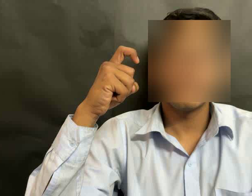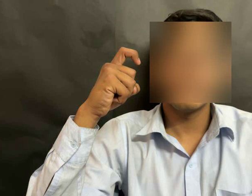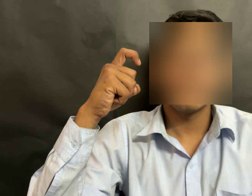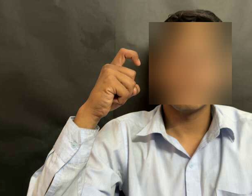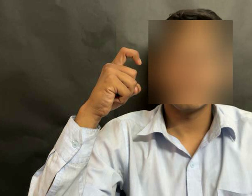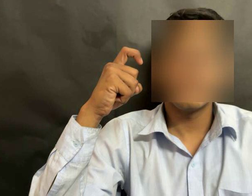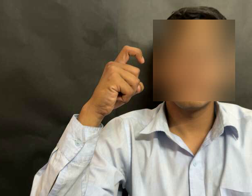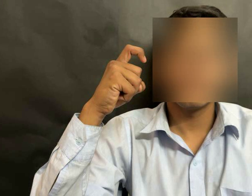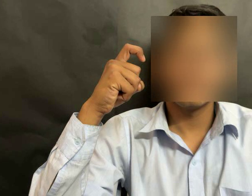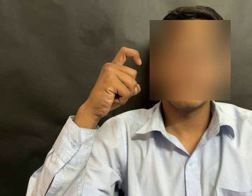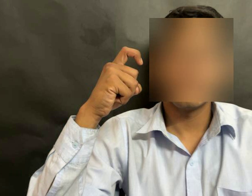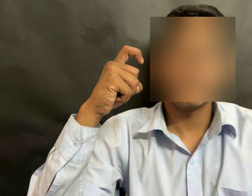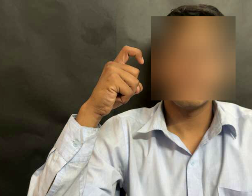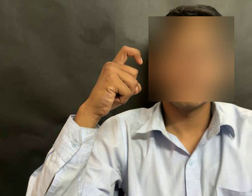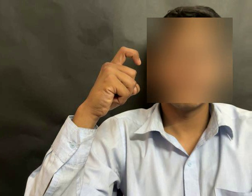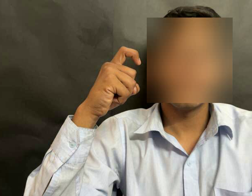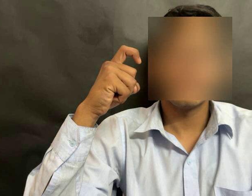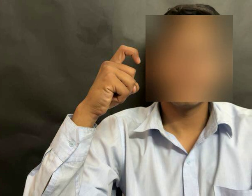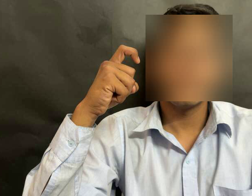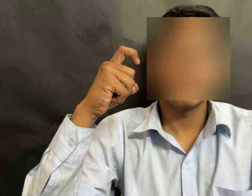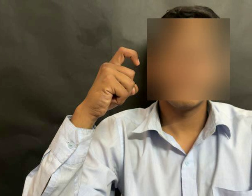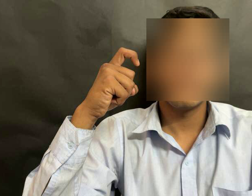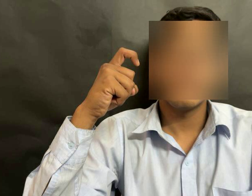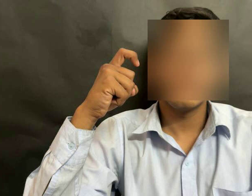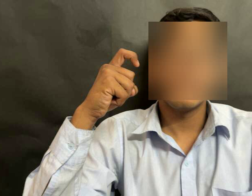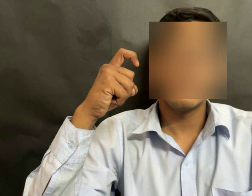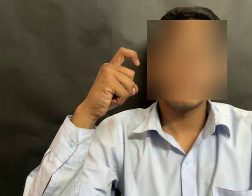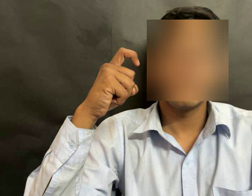X